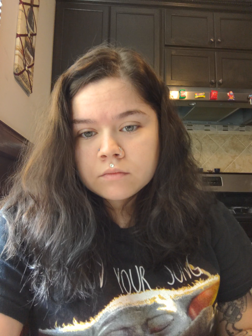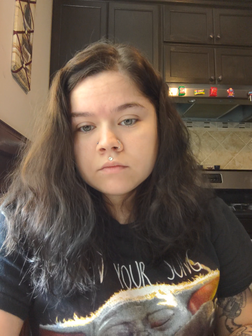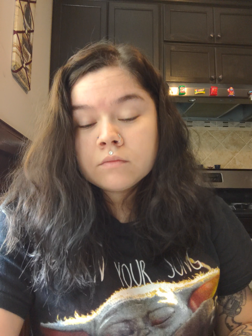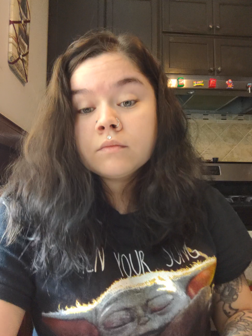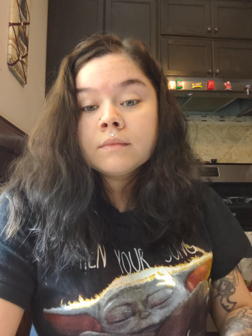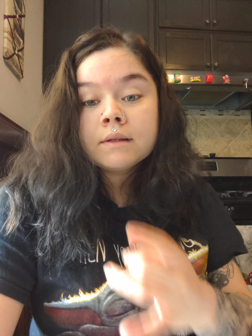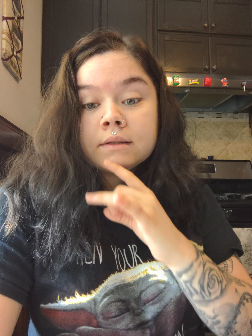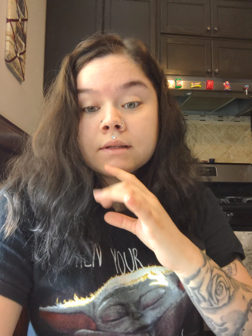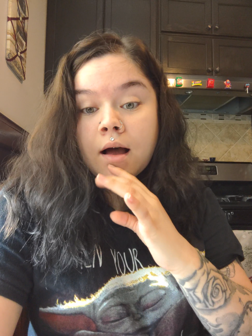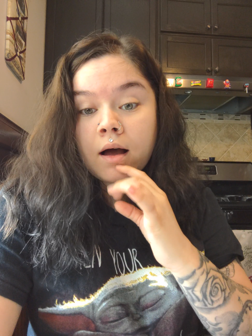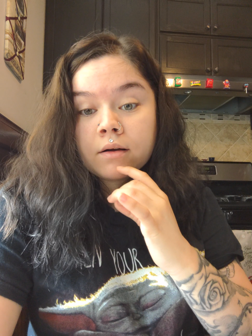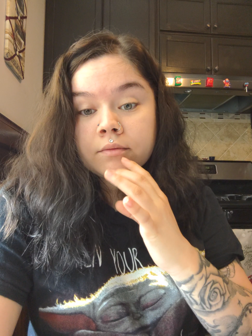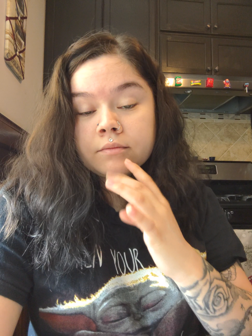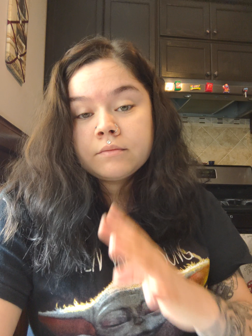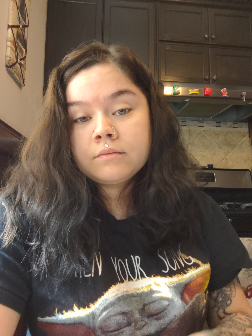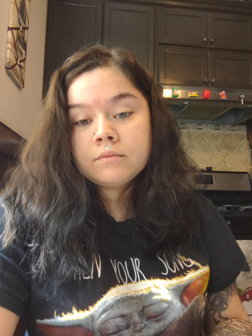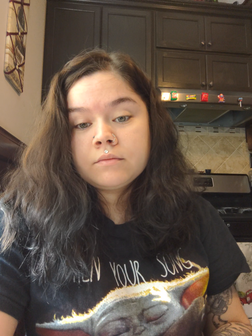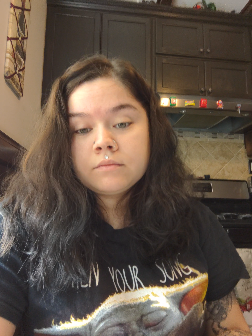snack